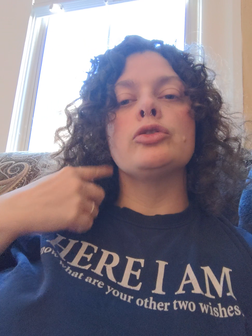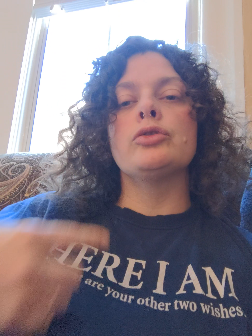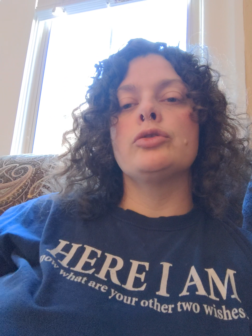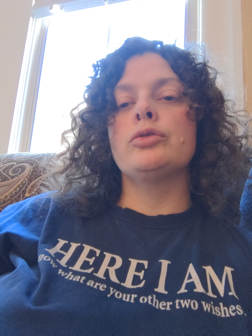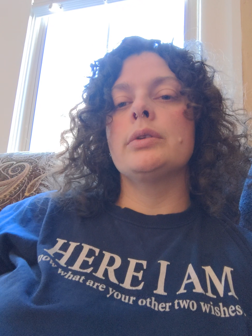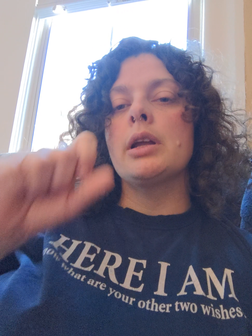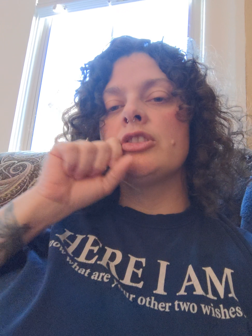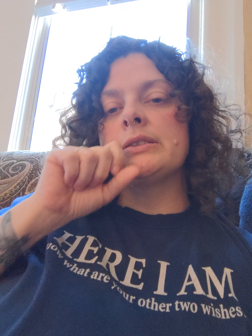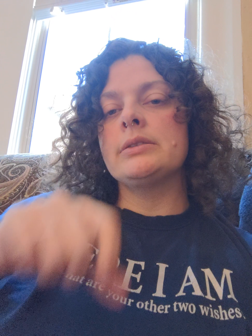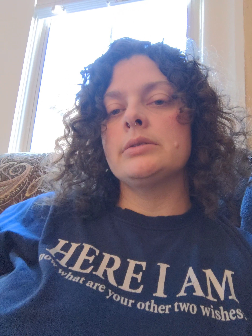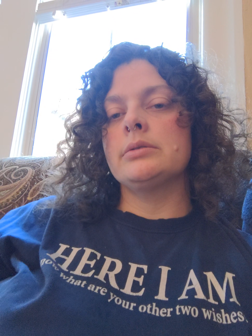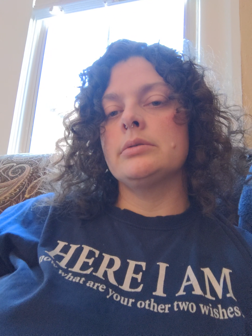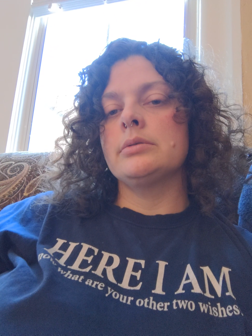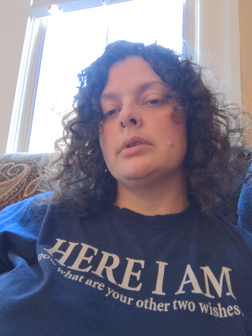carrot